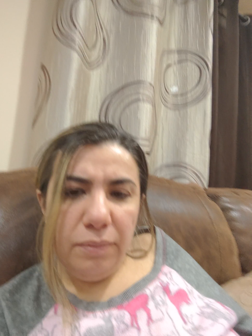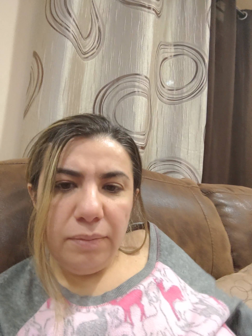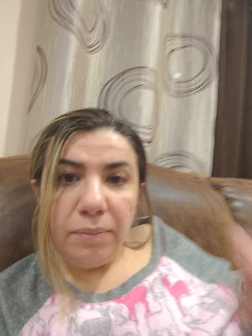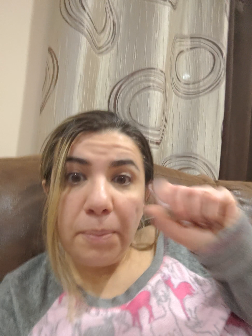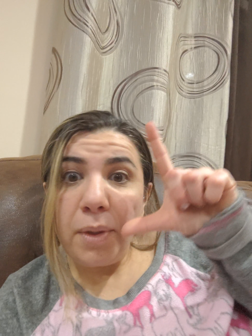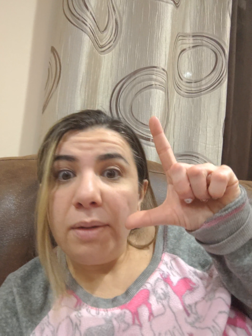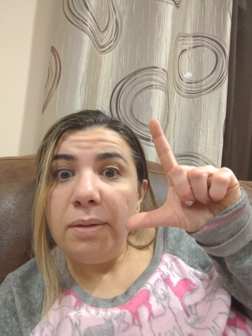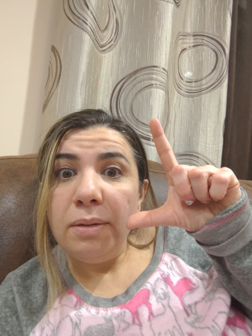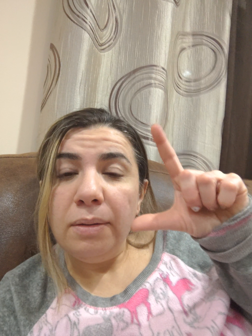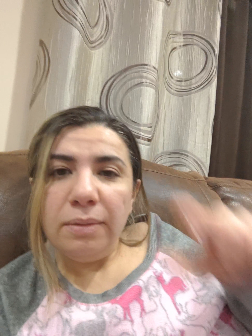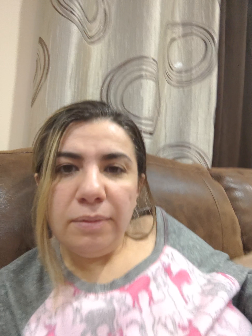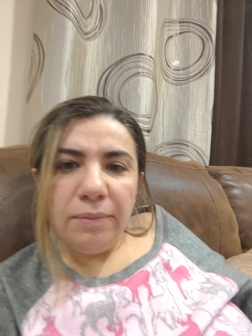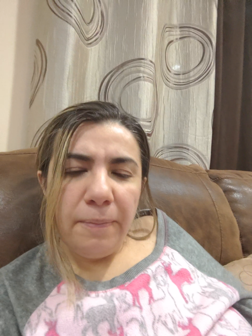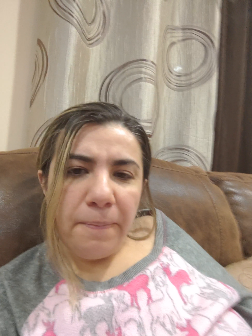awake